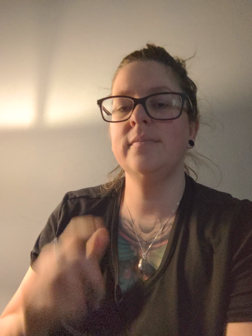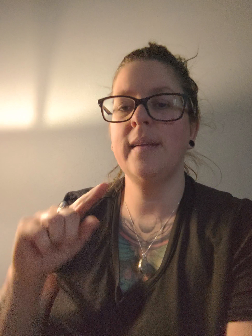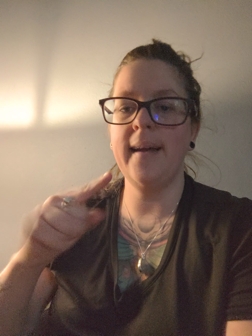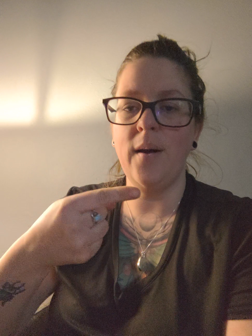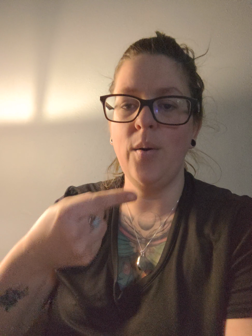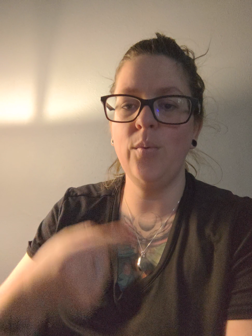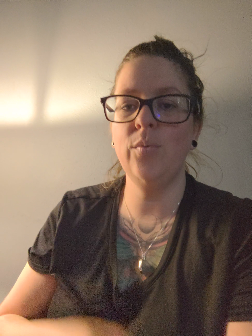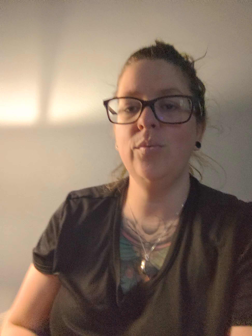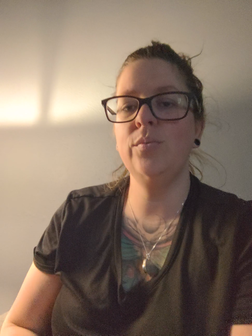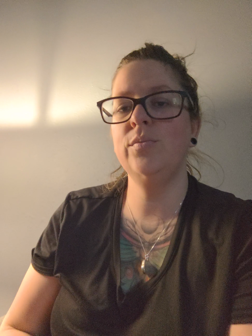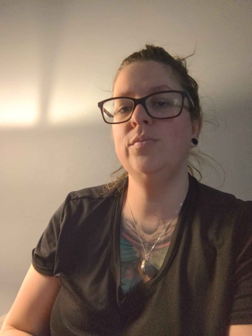owie